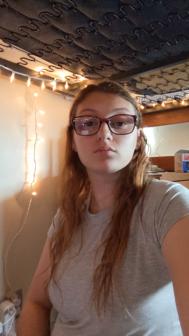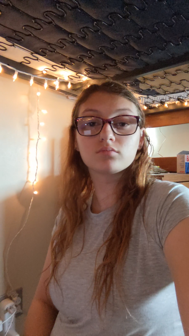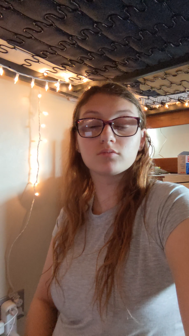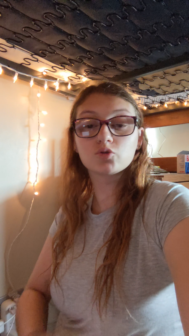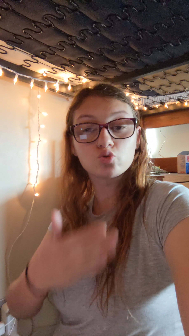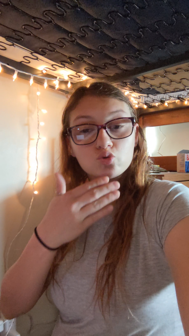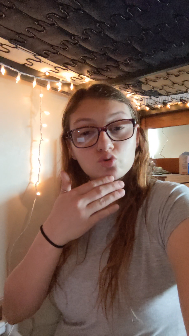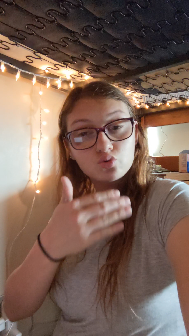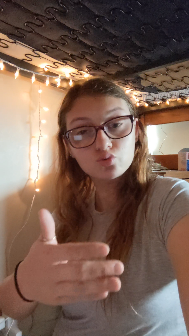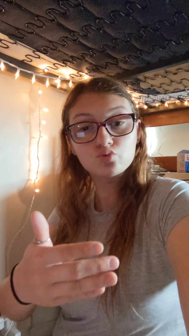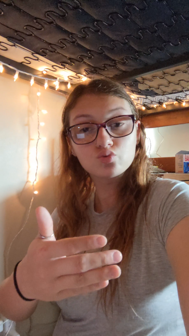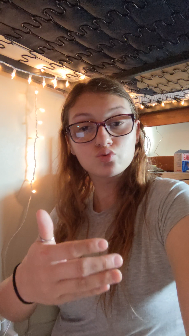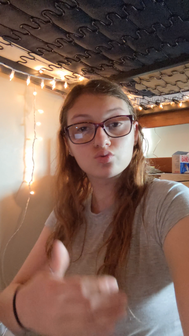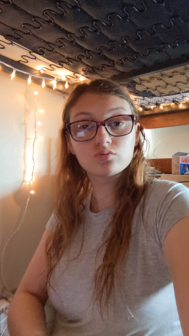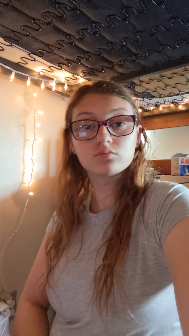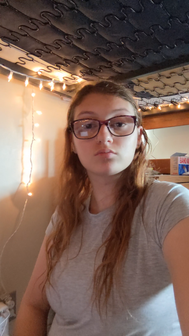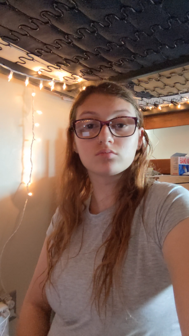good